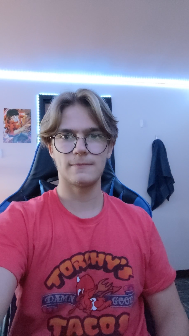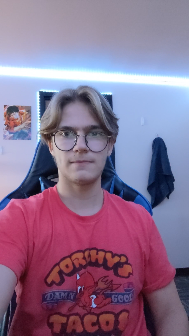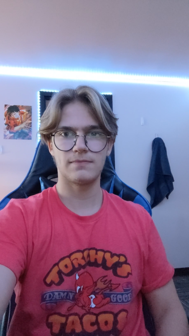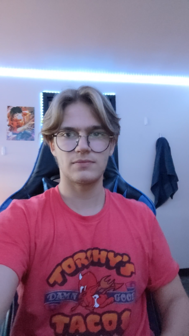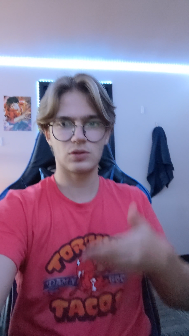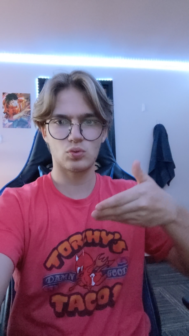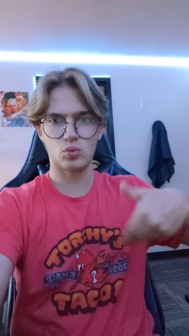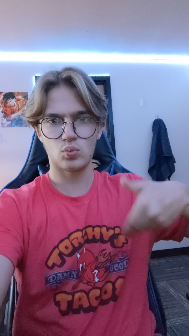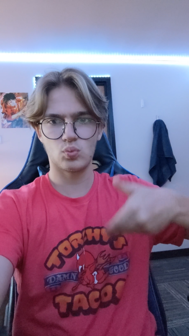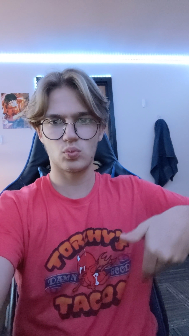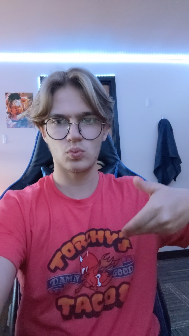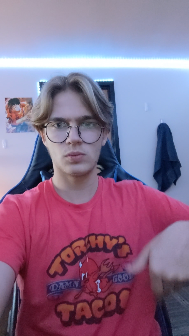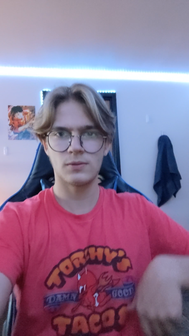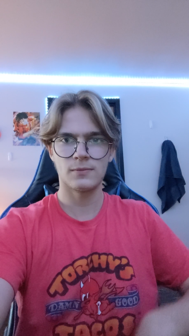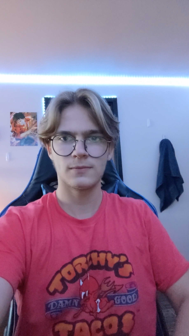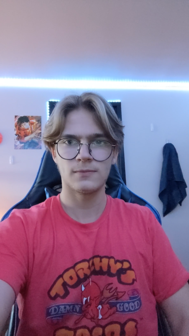shorts